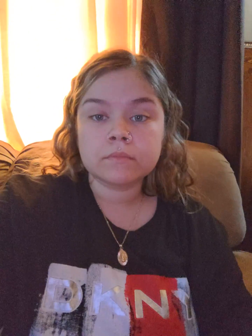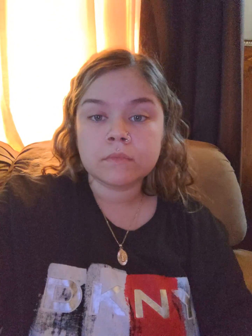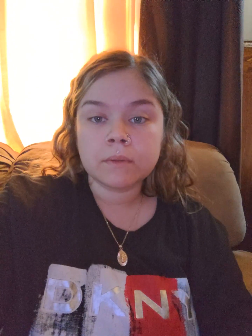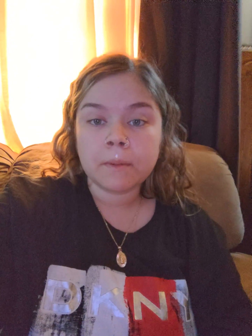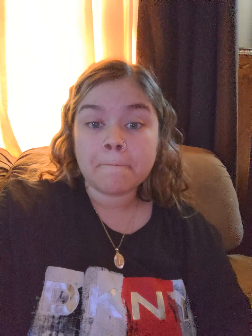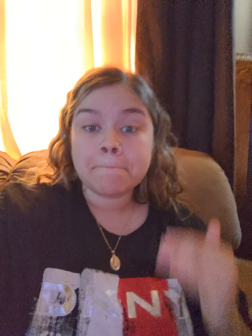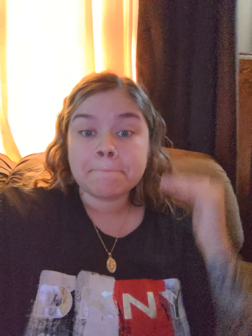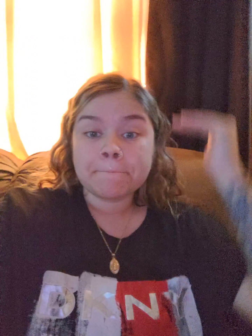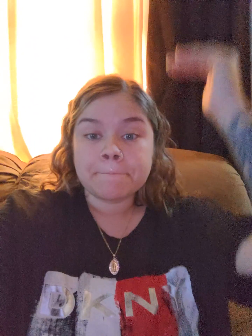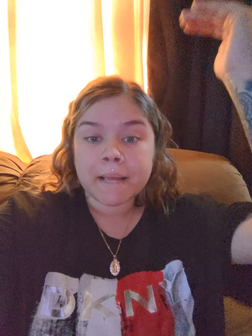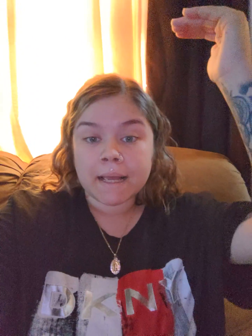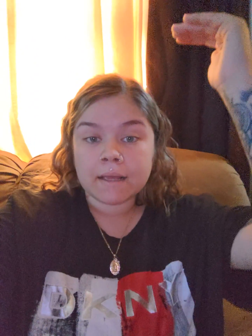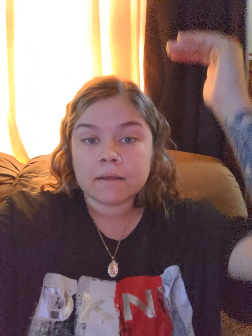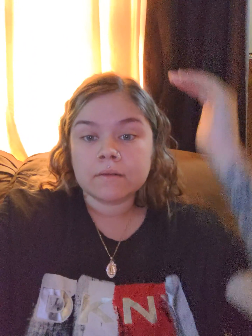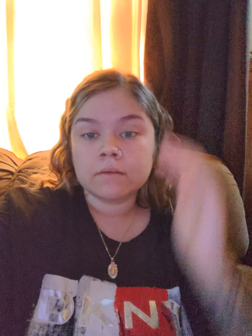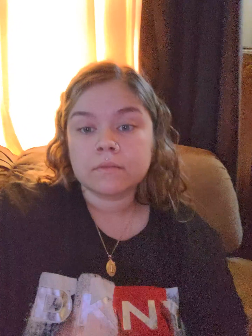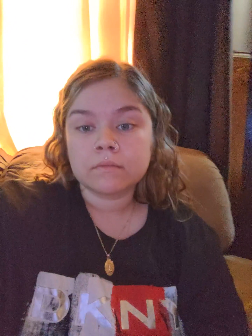big